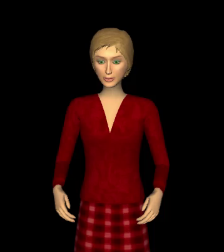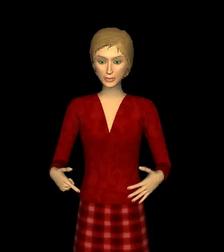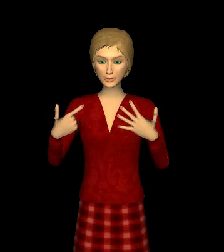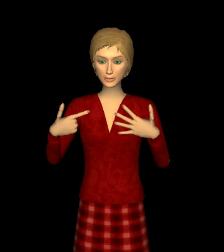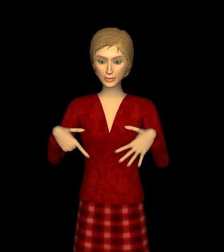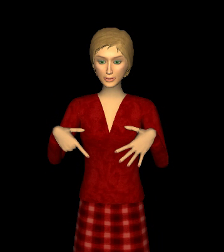17